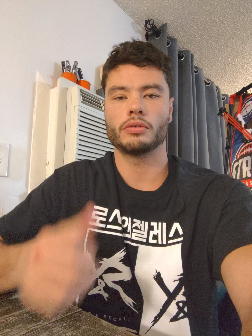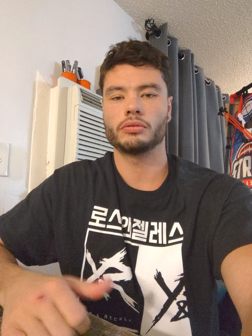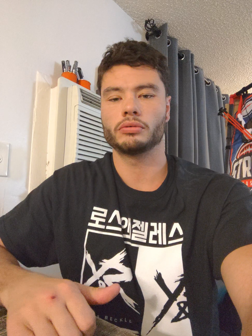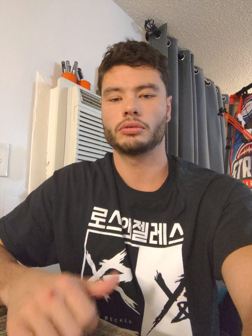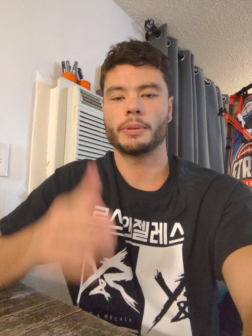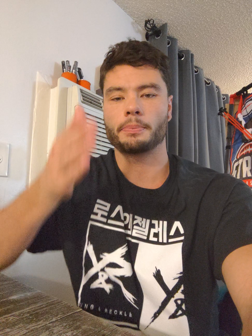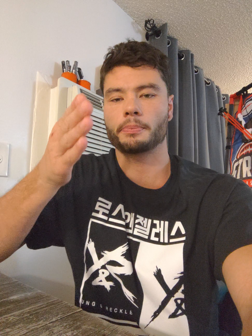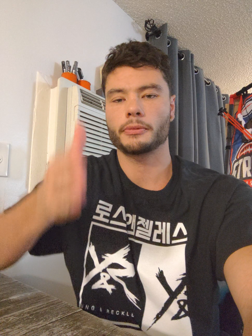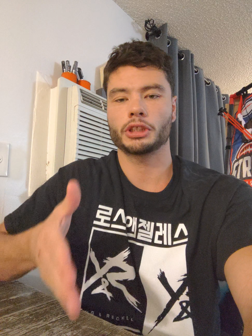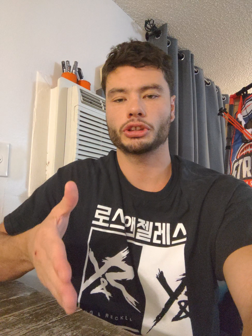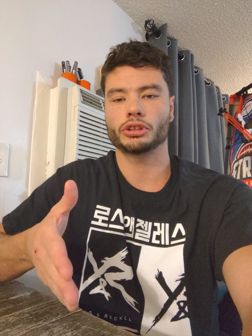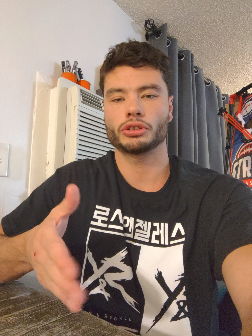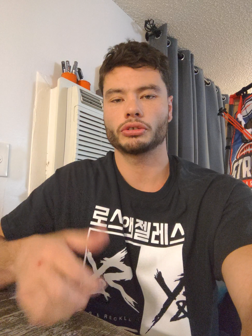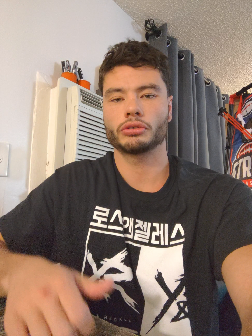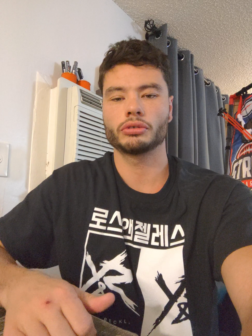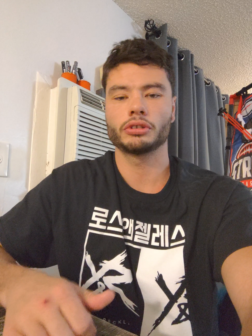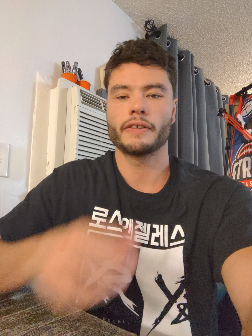person